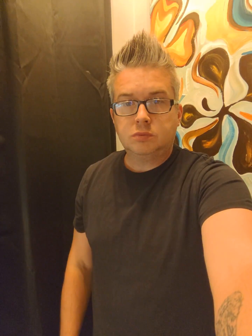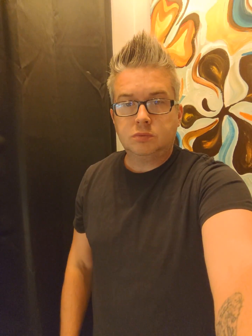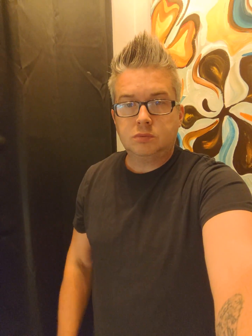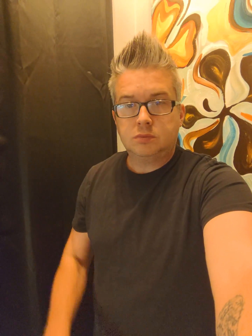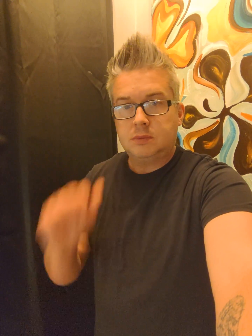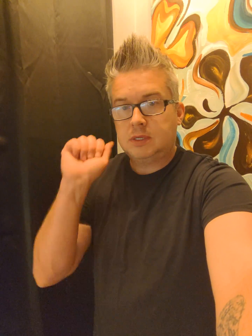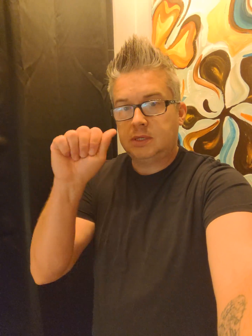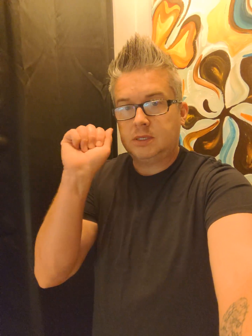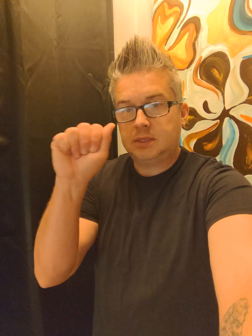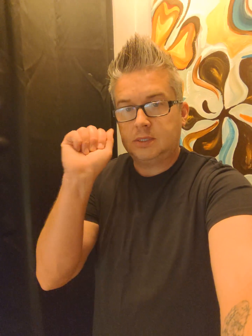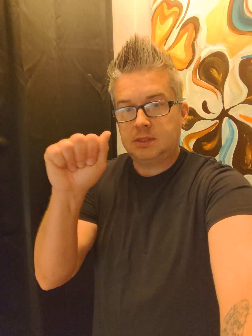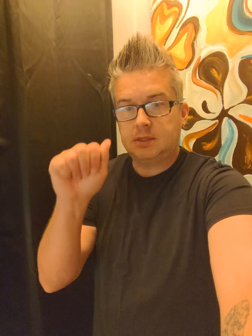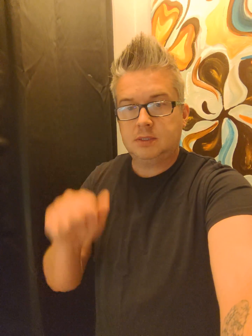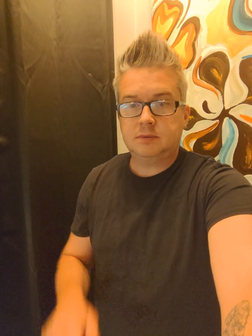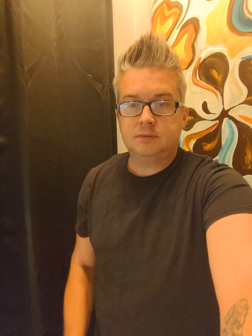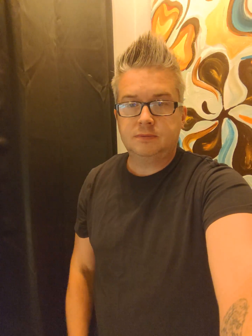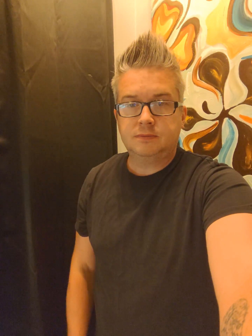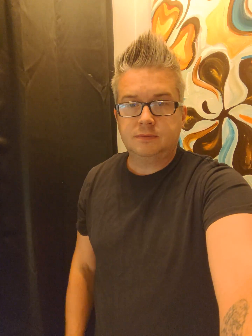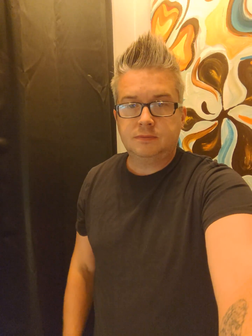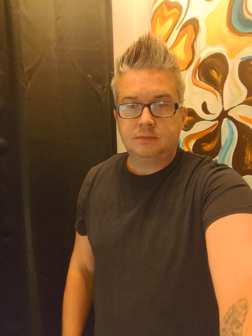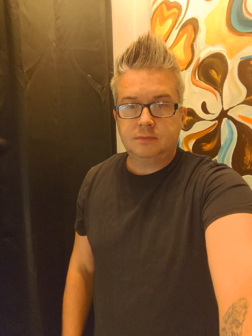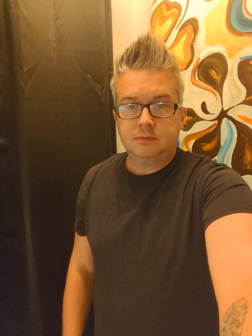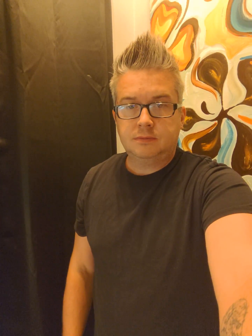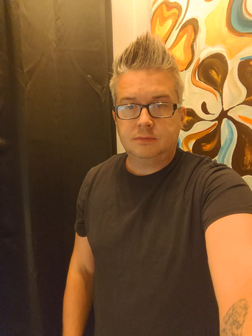knock